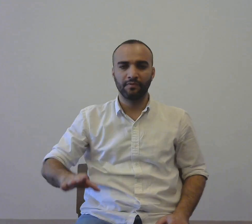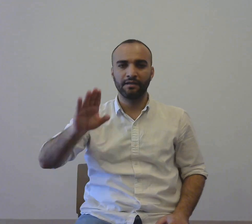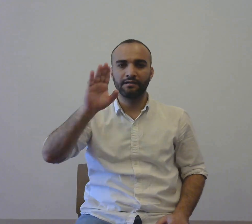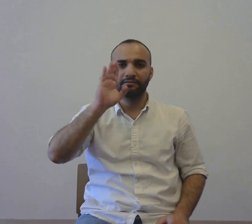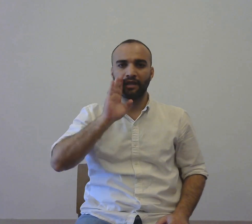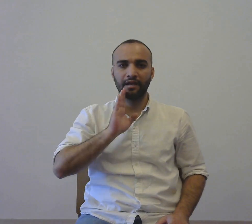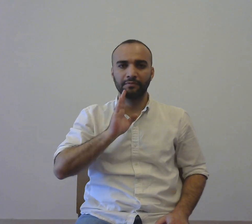sabah